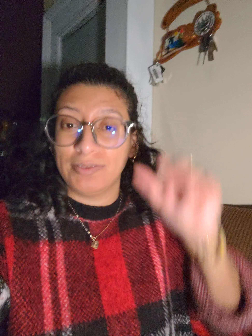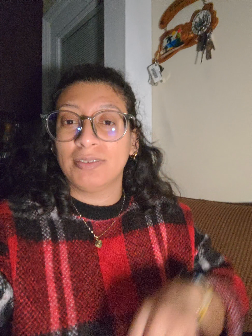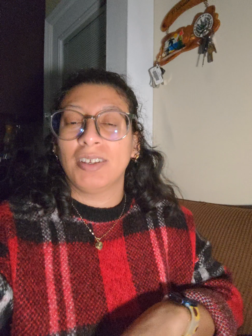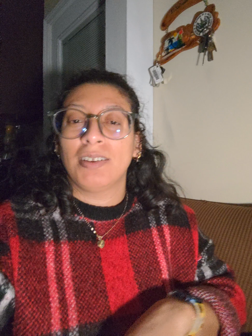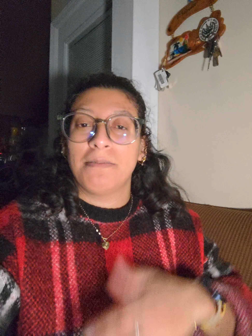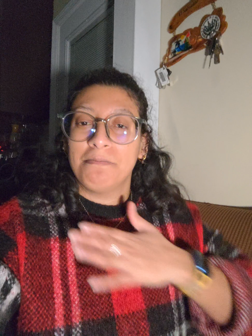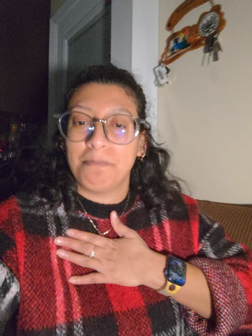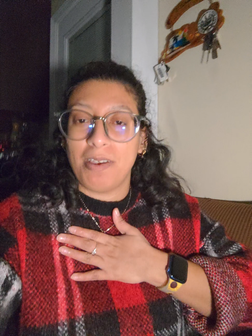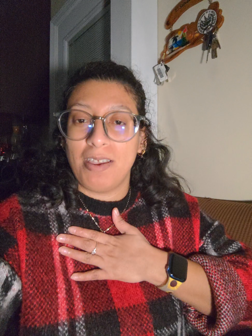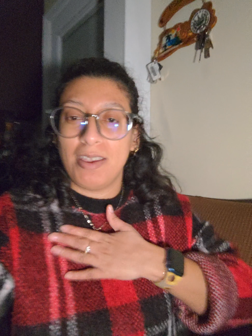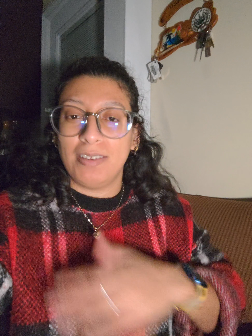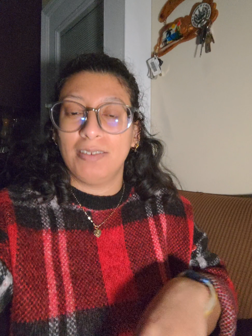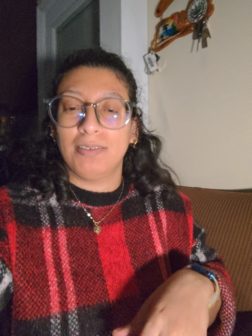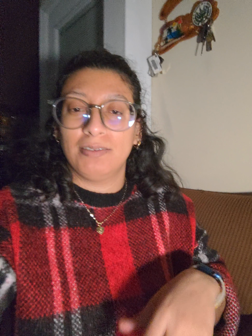my